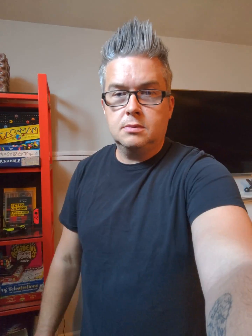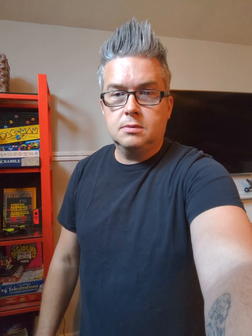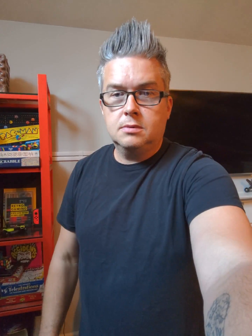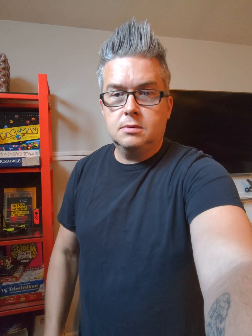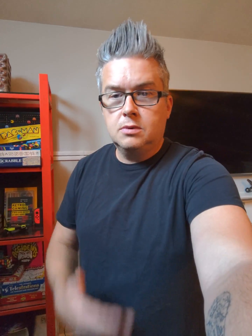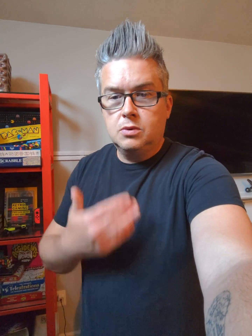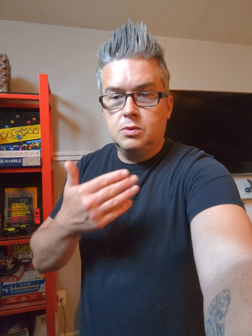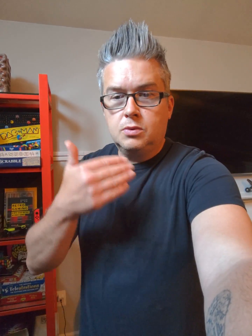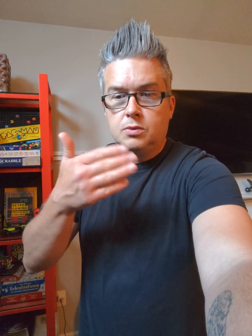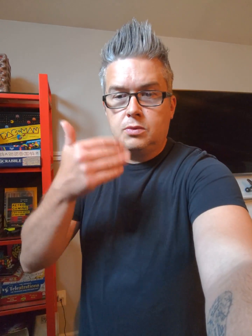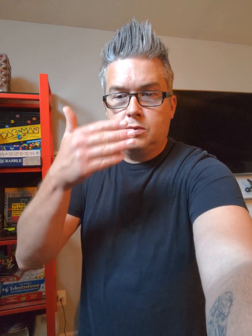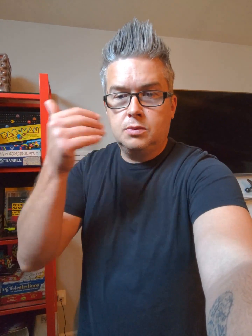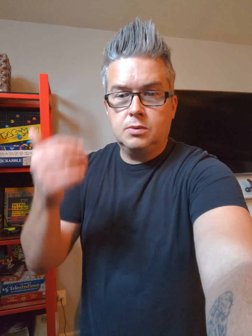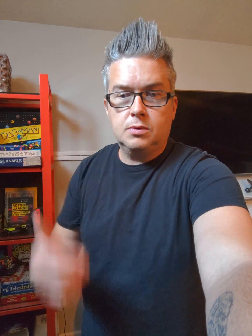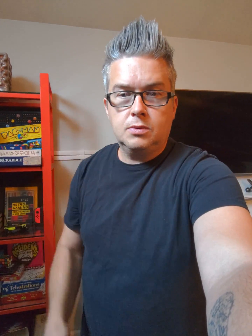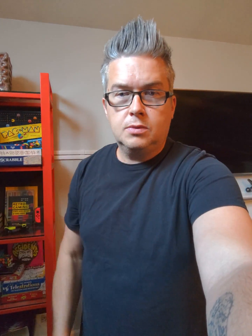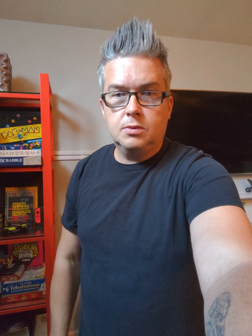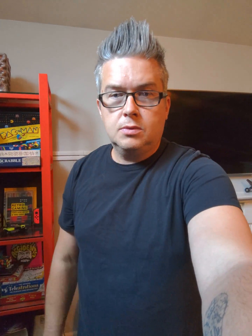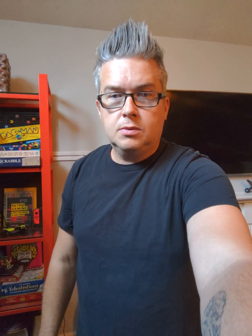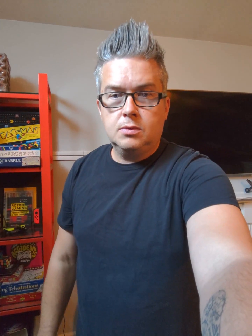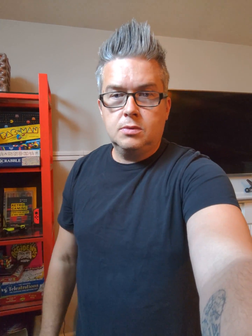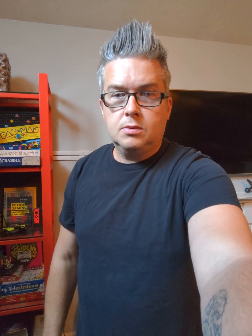butterfly